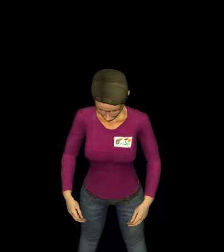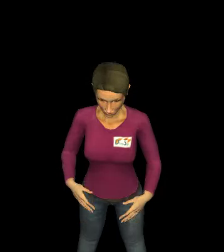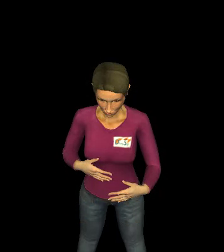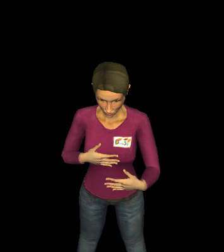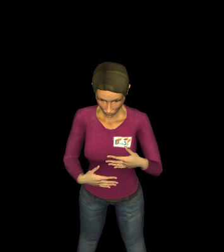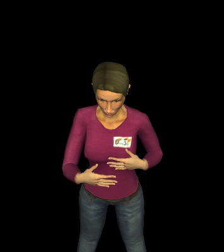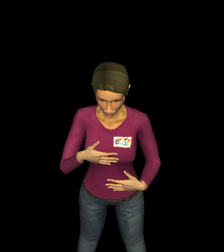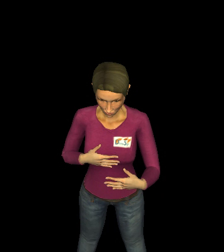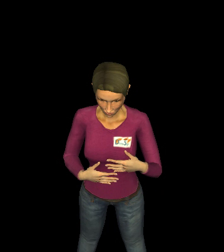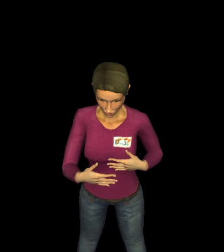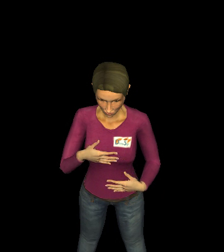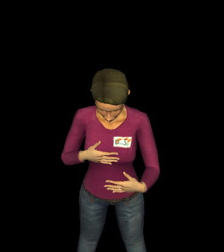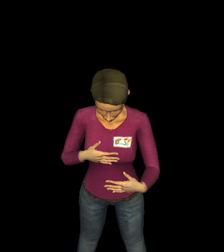متعب